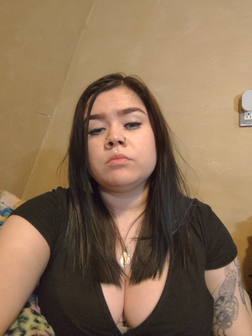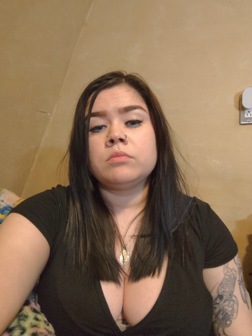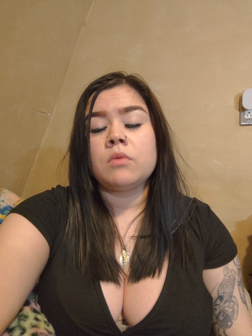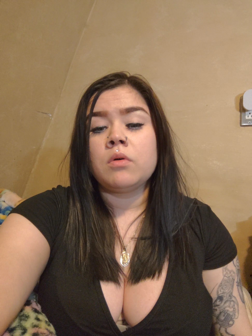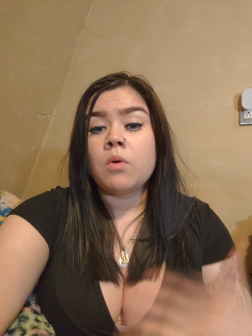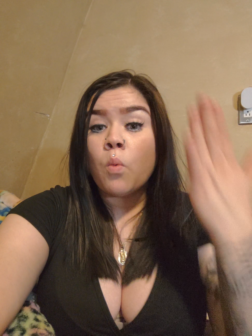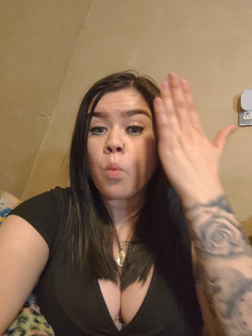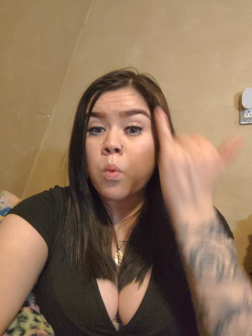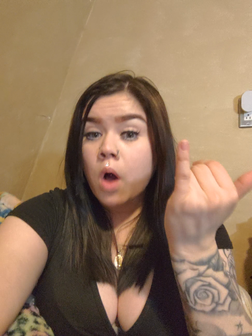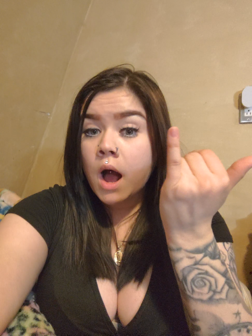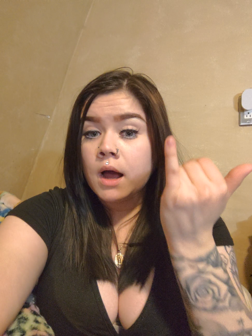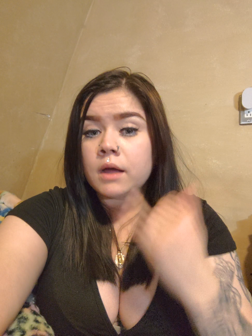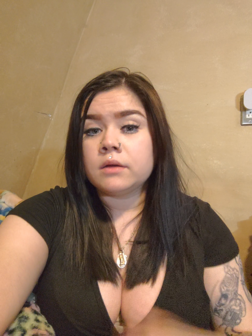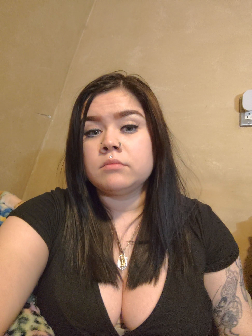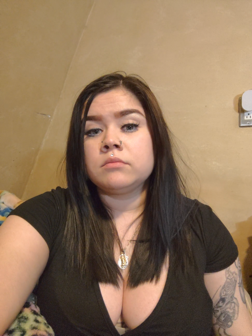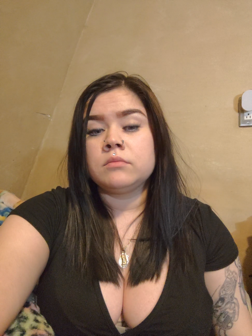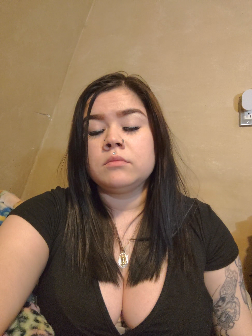why